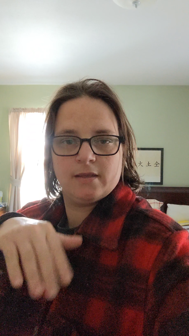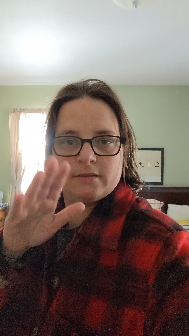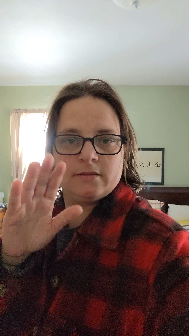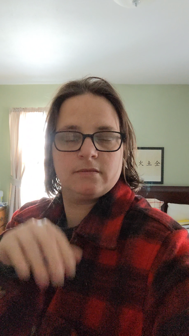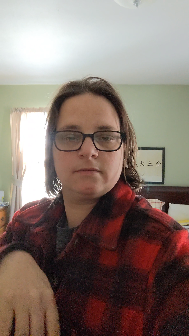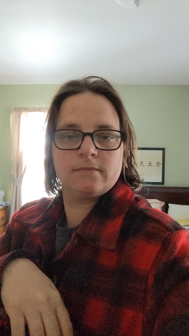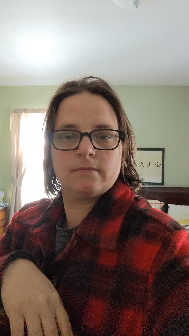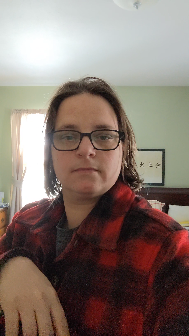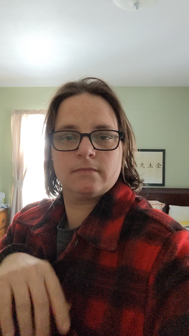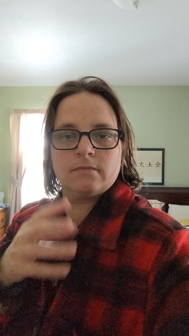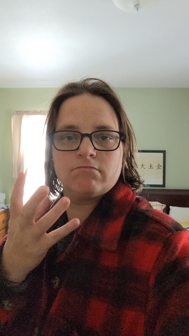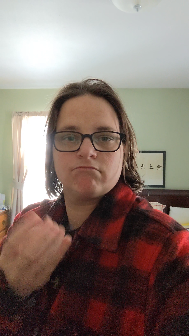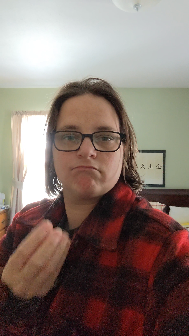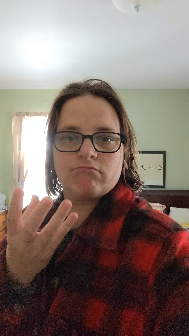gentle